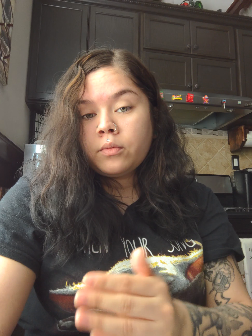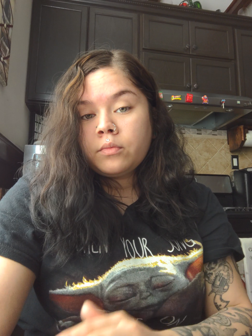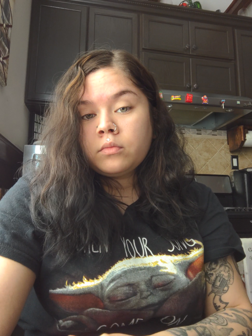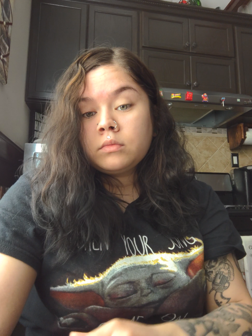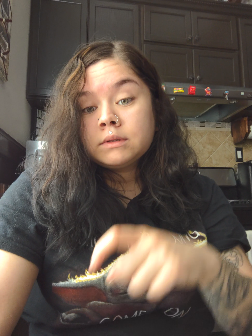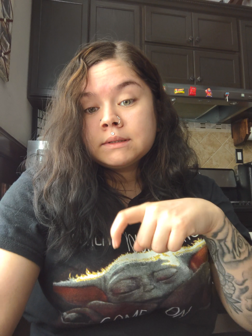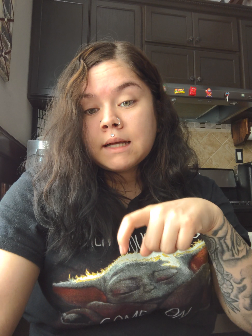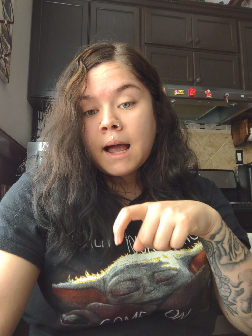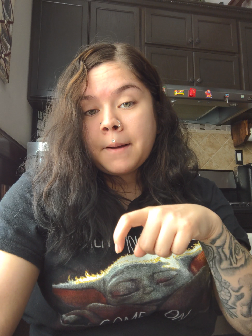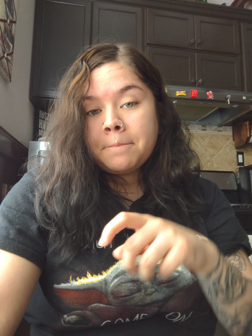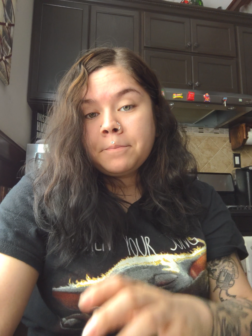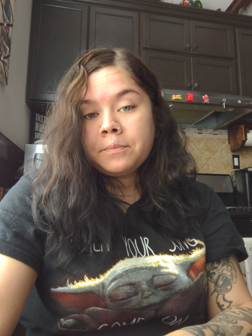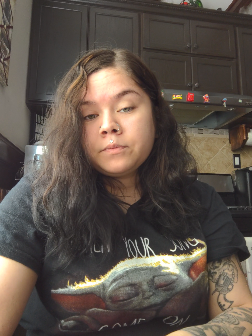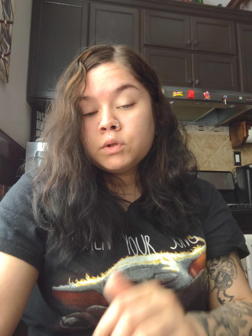time